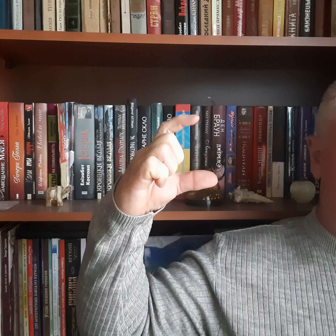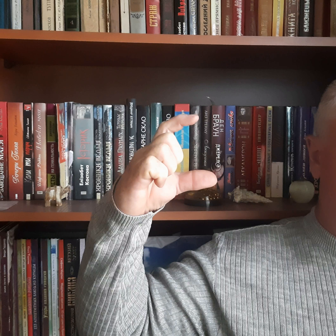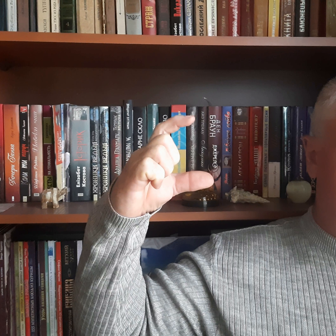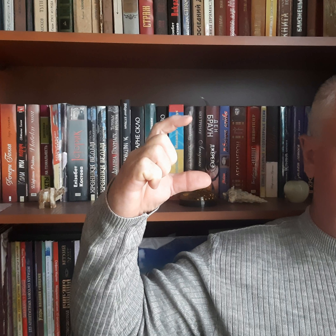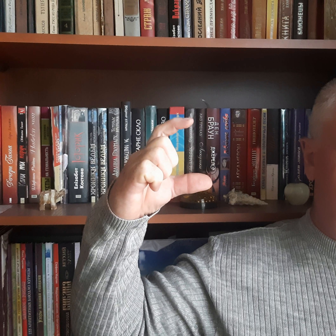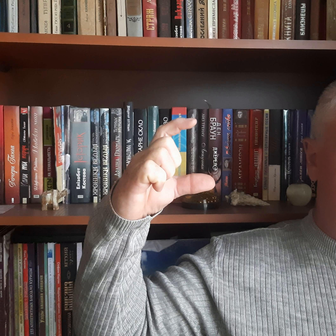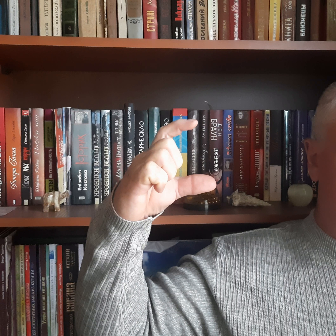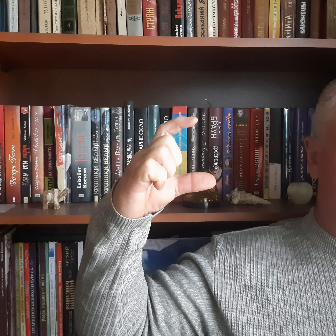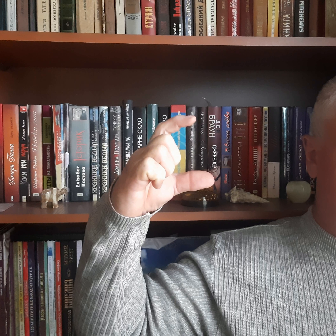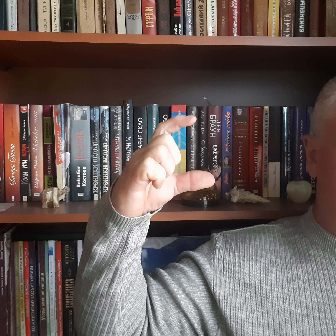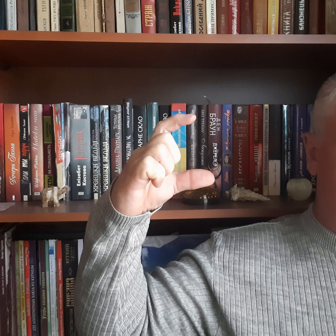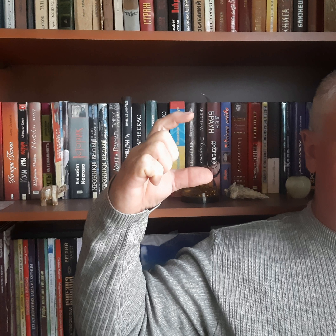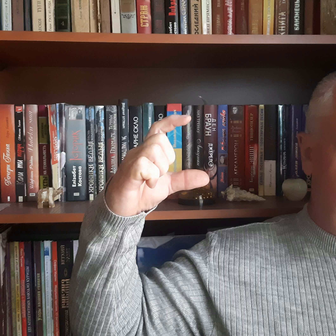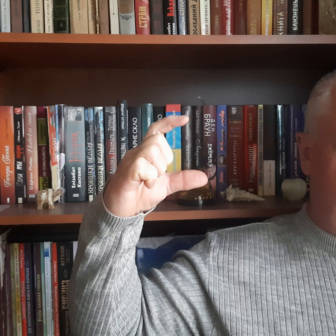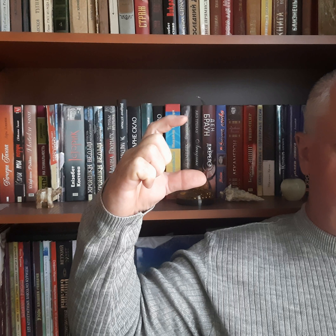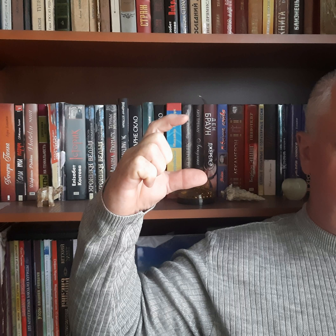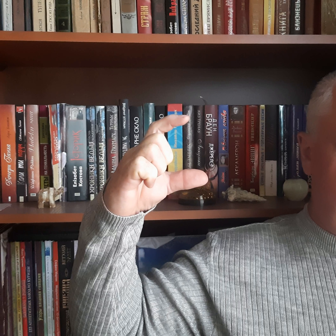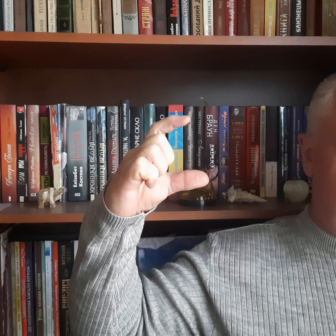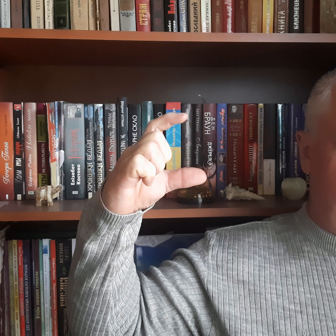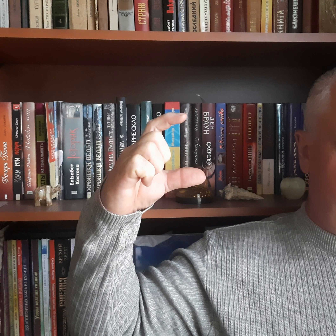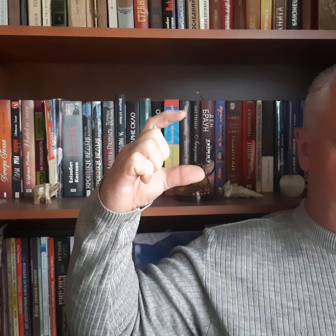Є